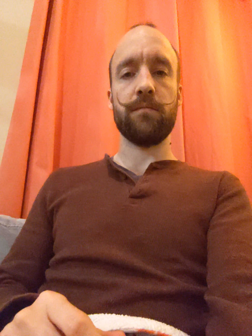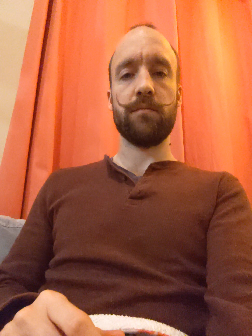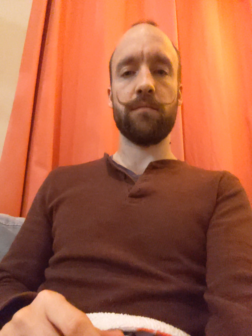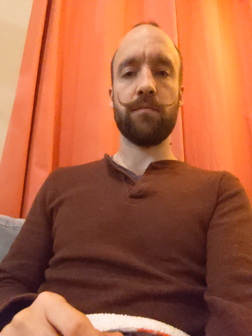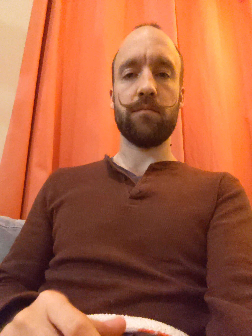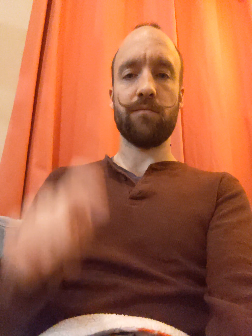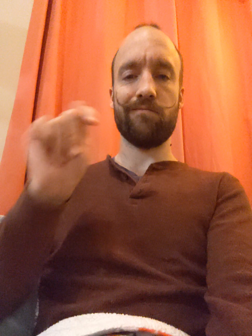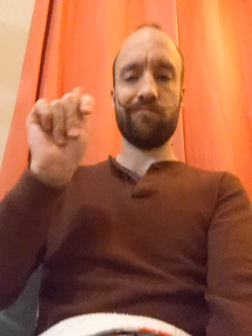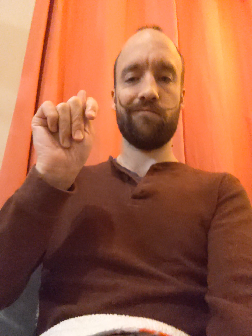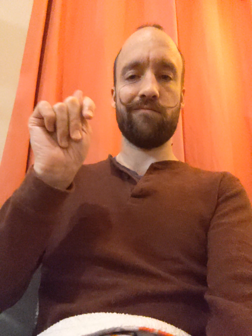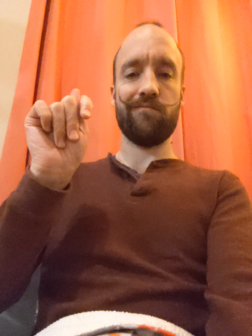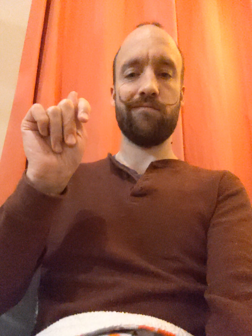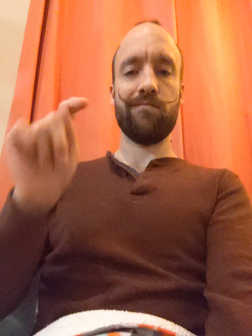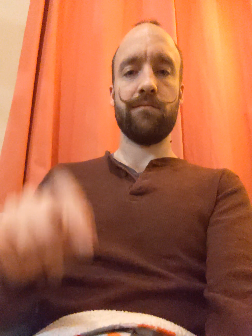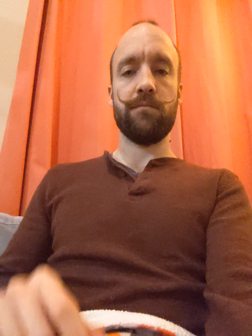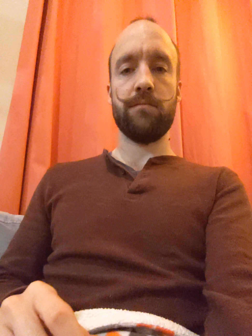potty